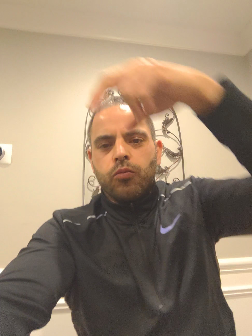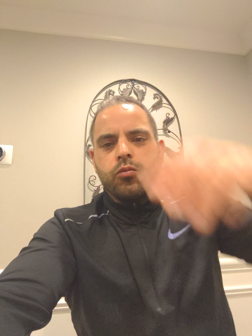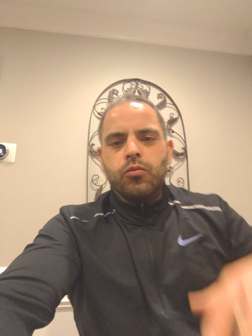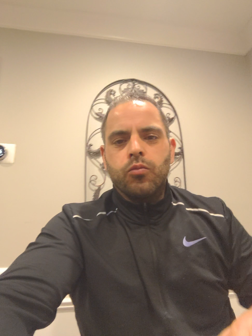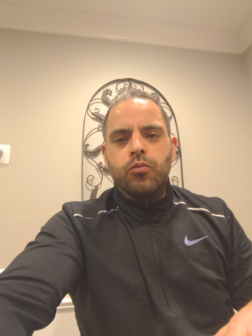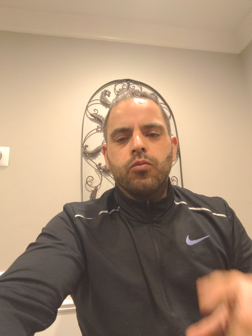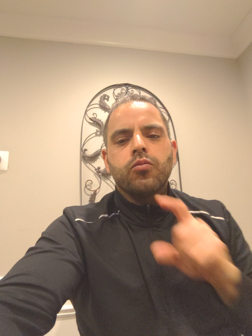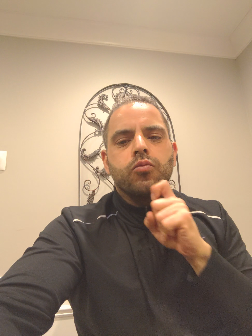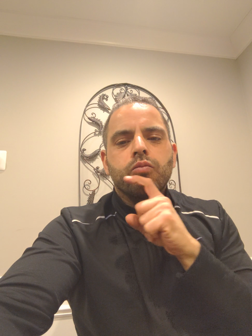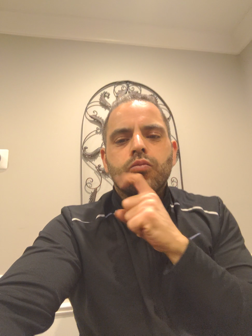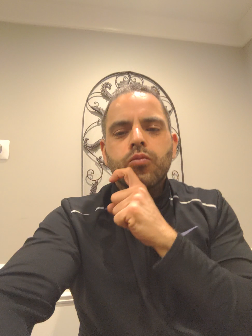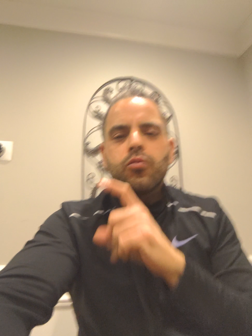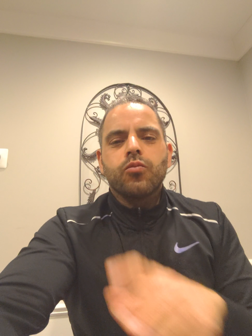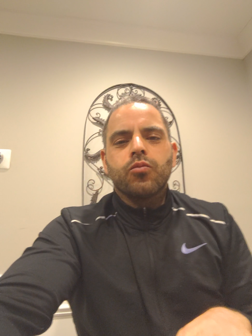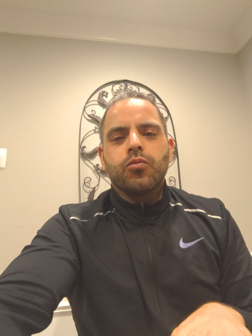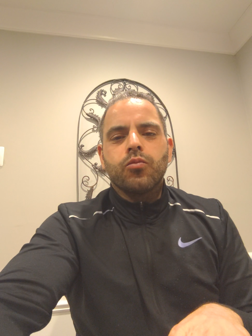cereal